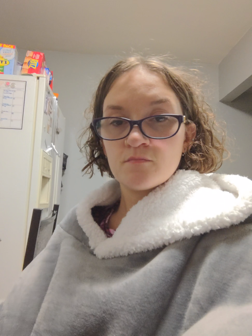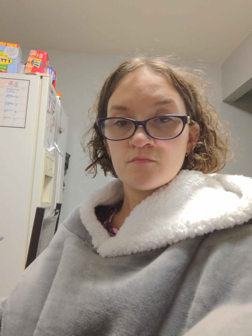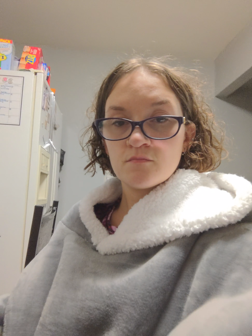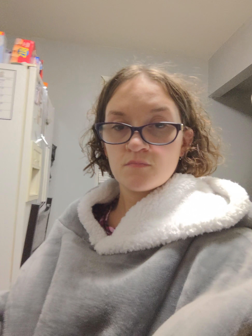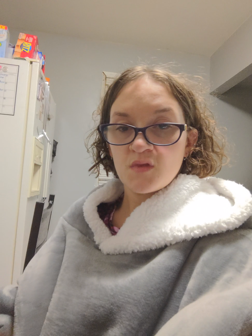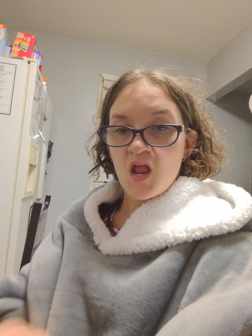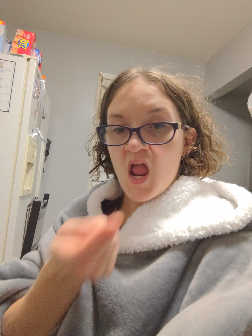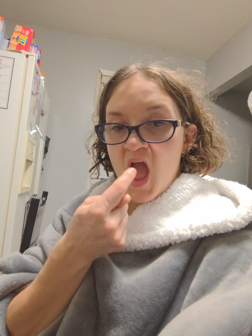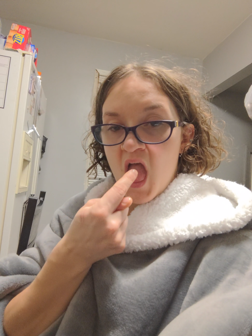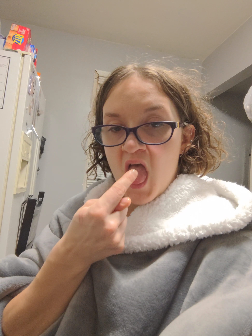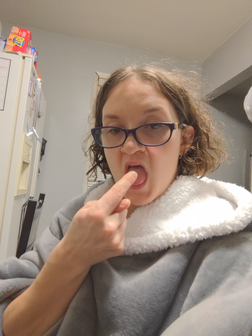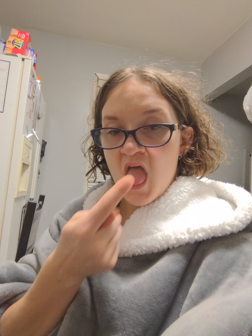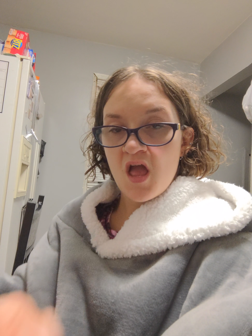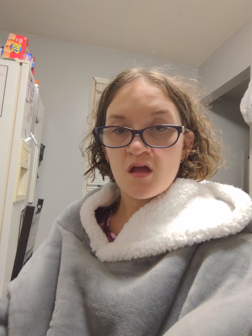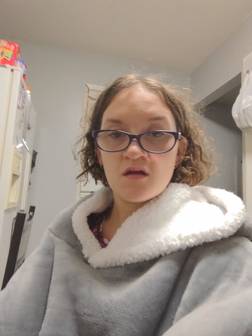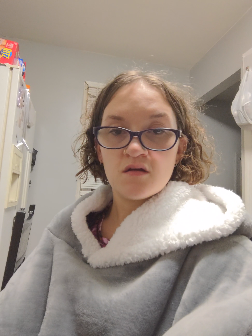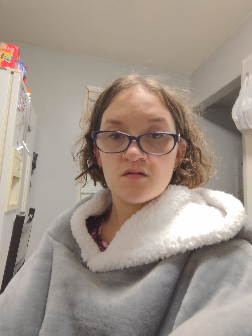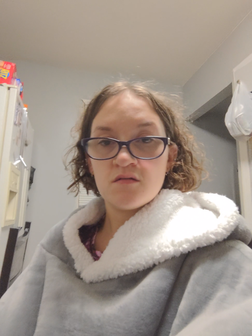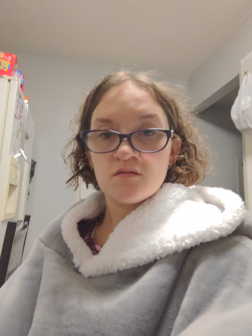yucky